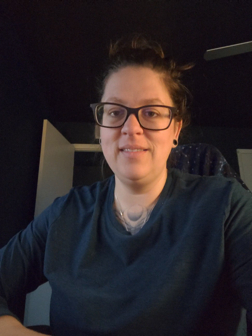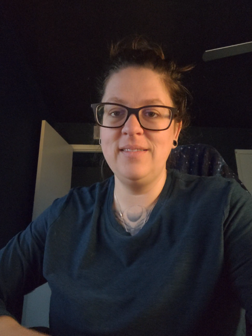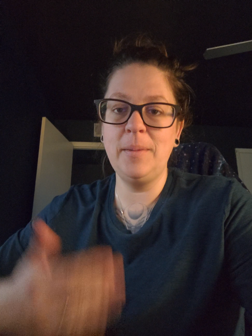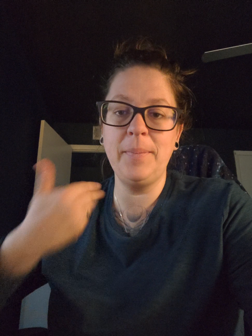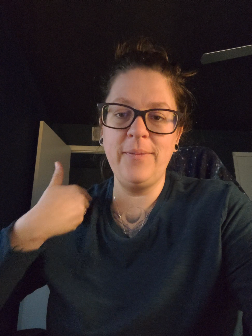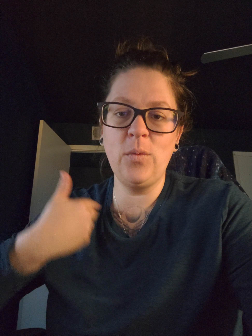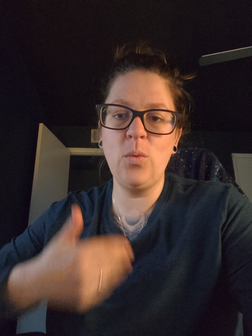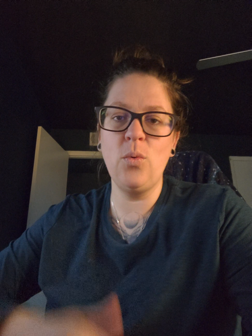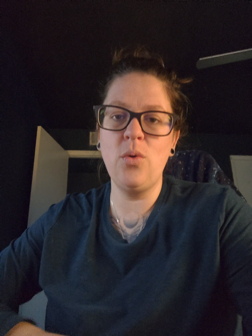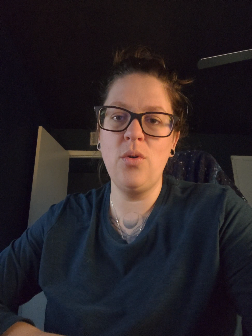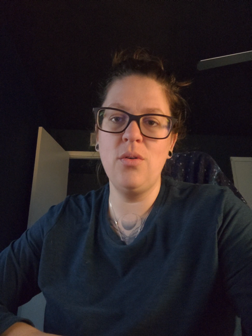before